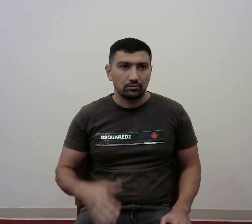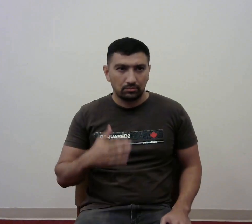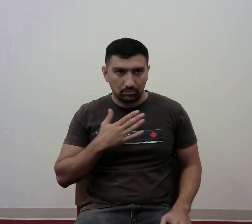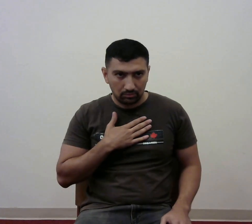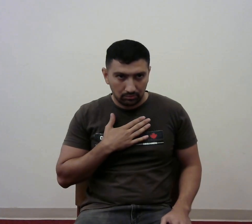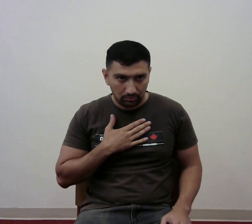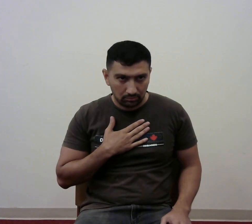mən